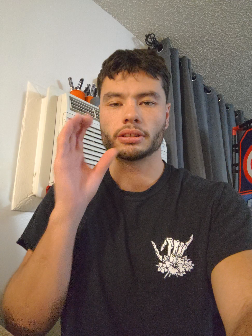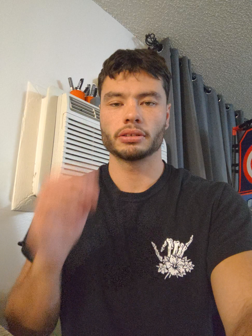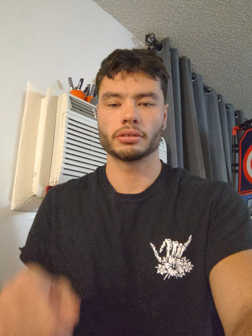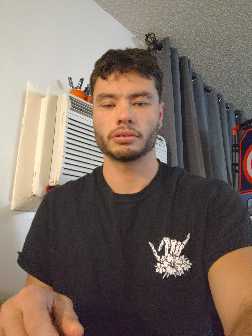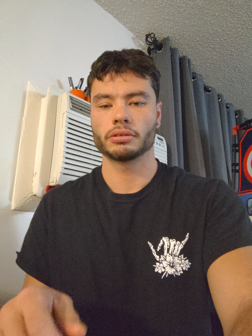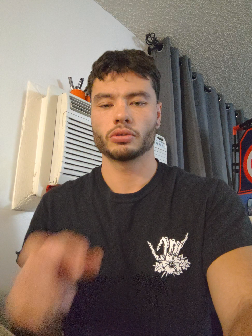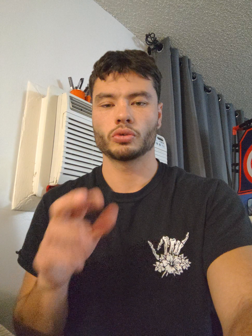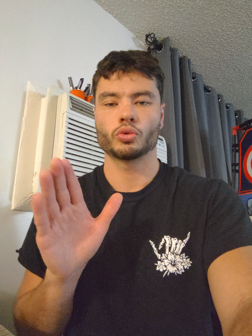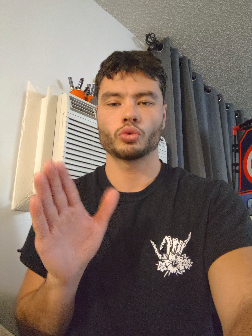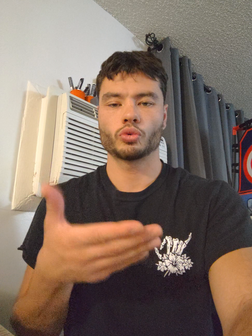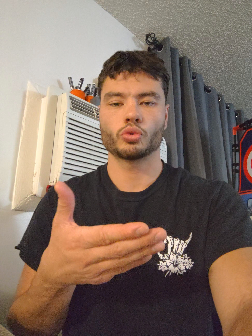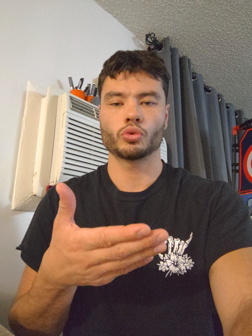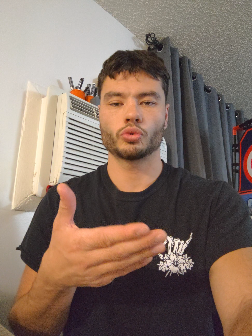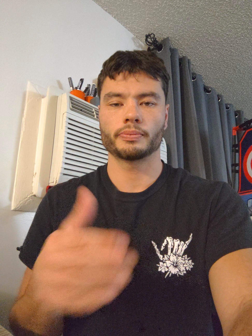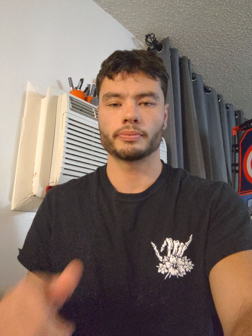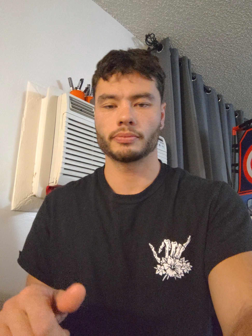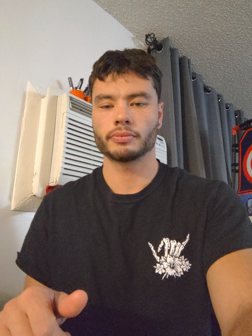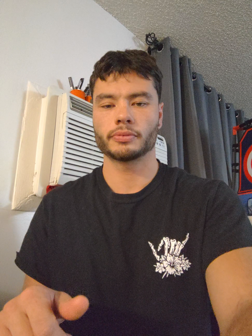room